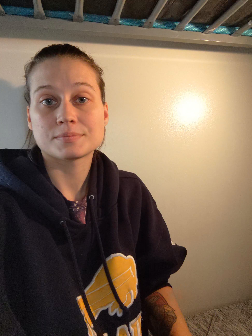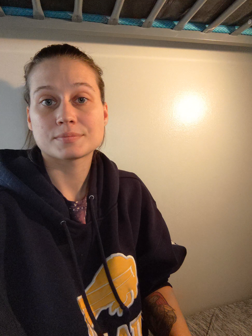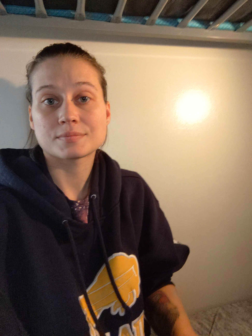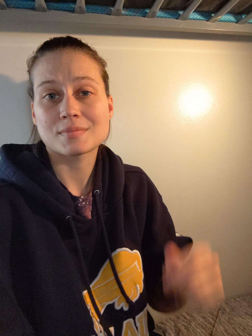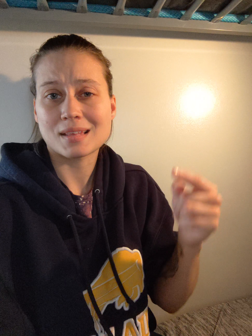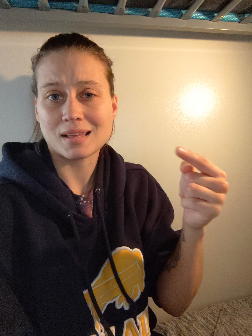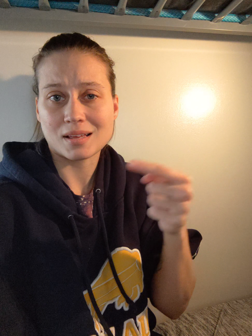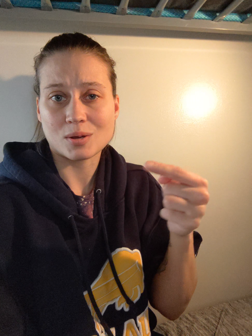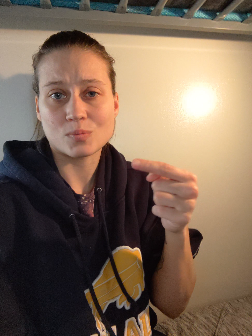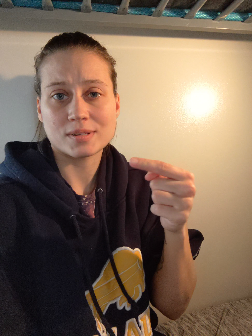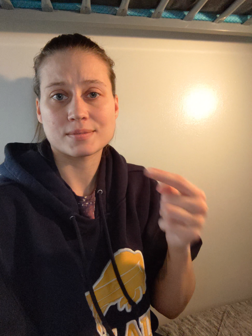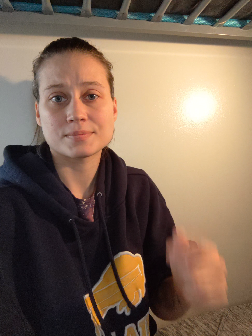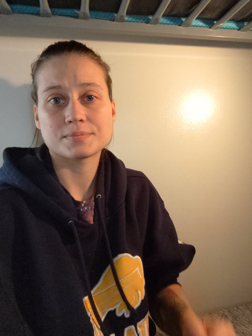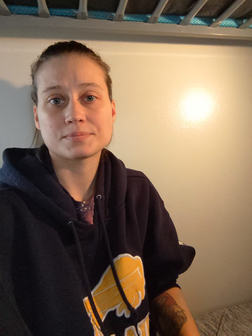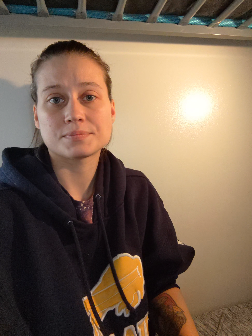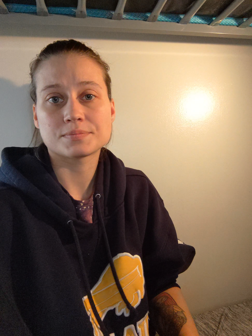owie